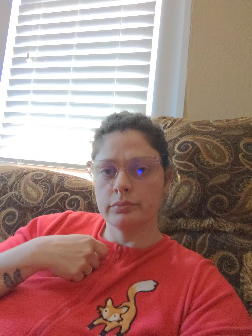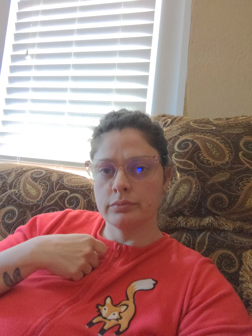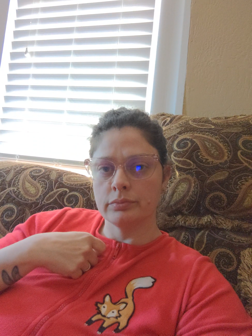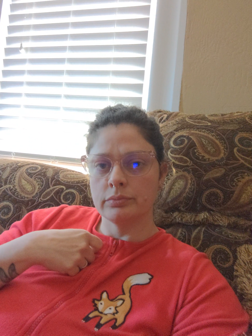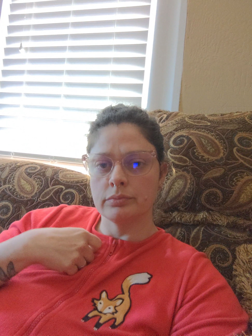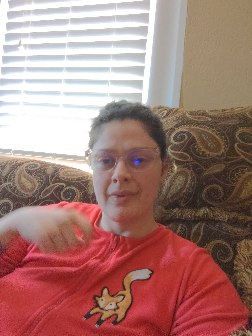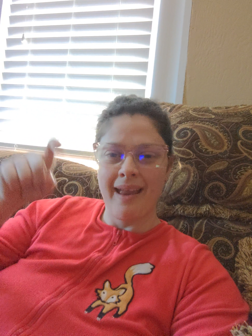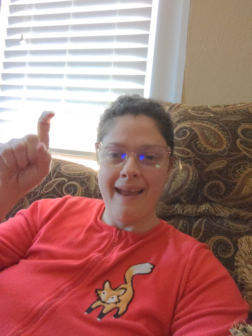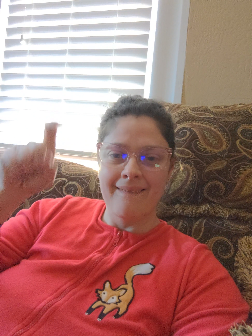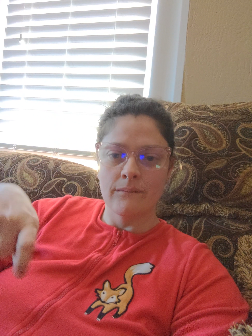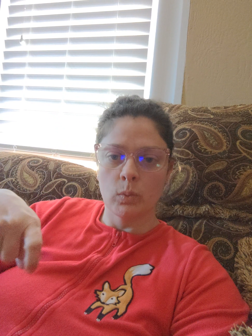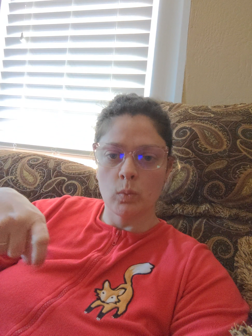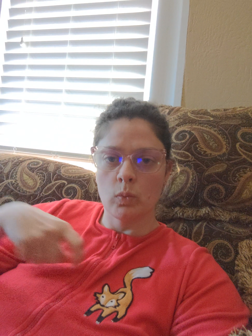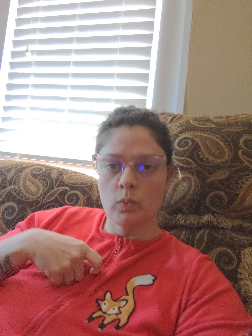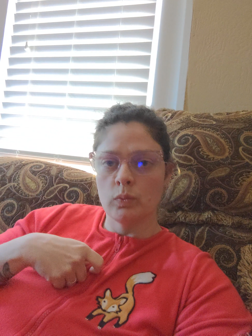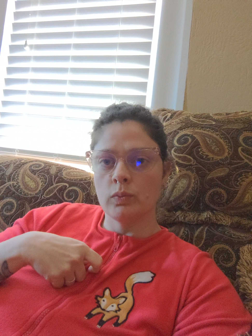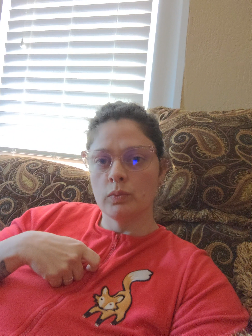have to